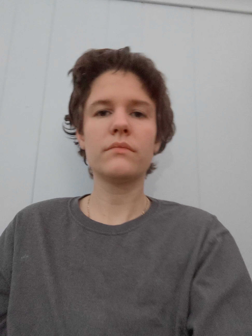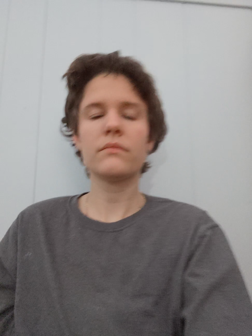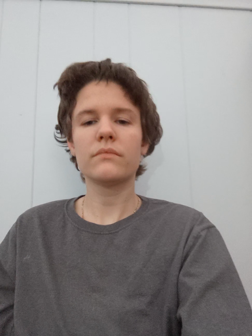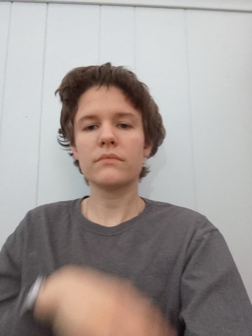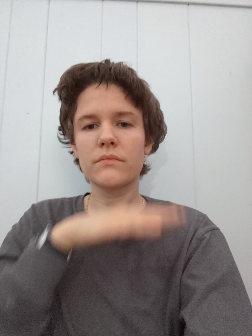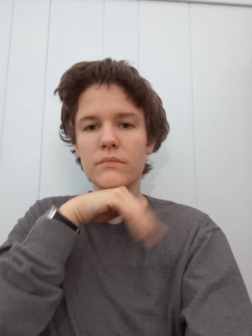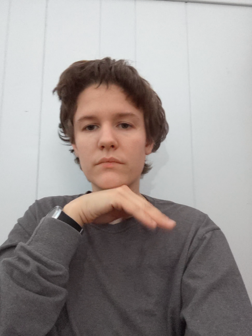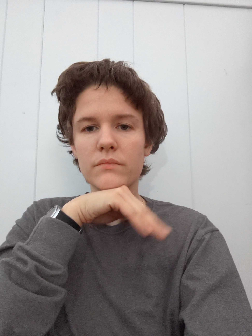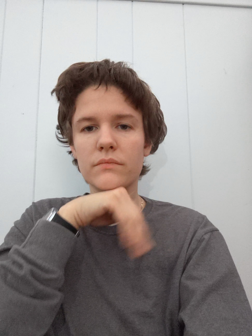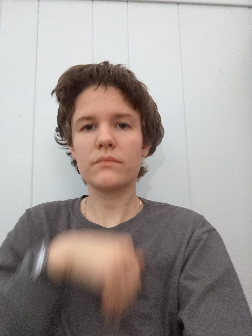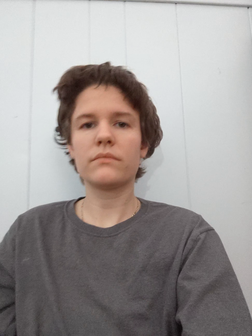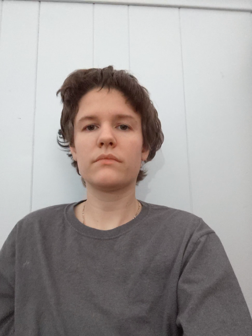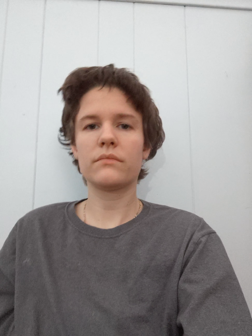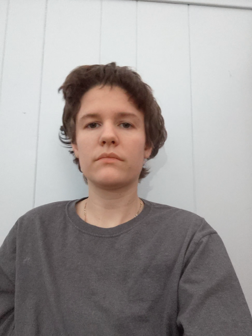pig